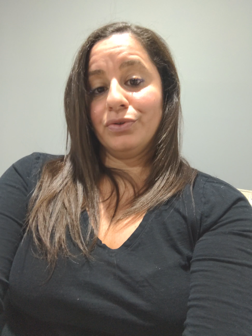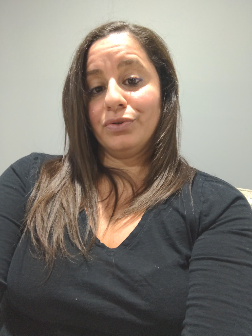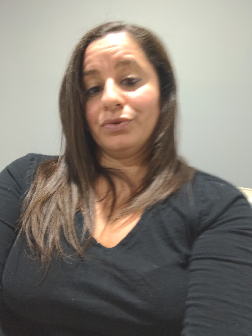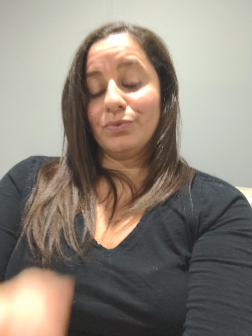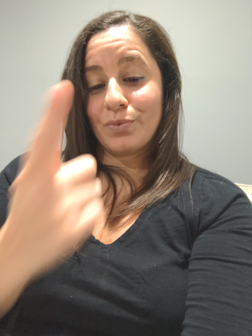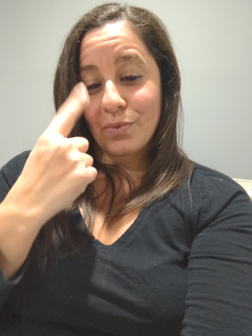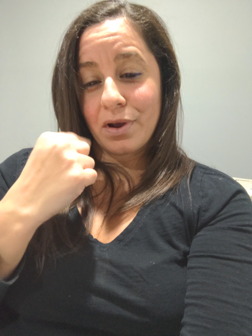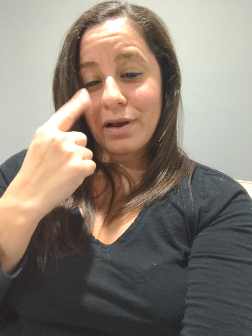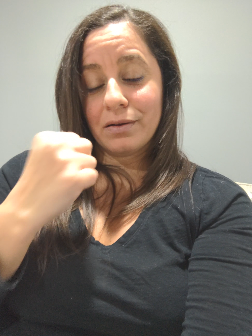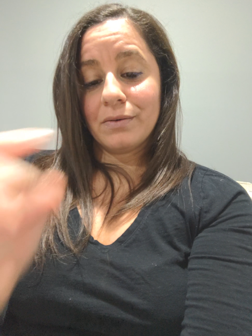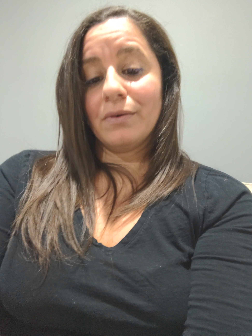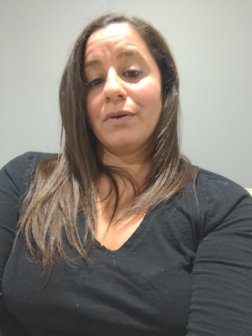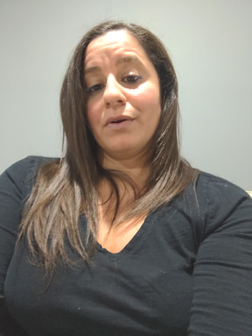cry